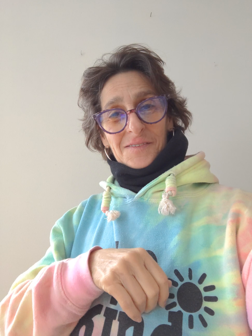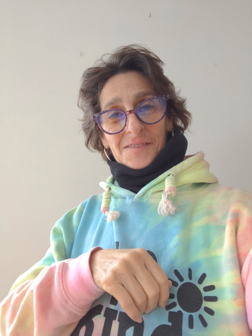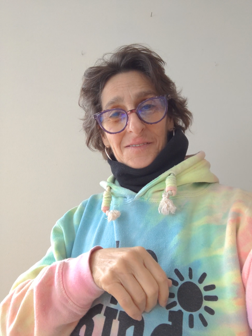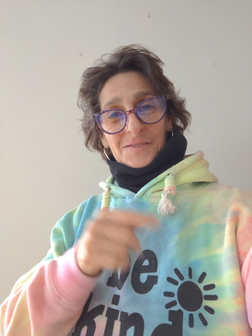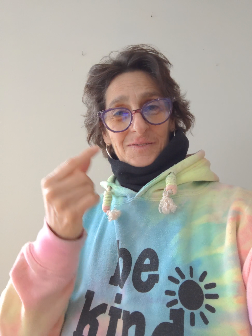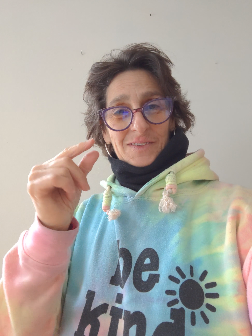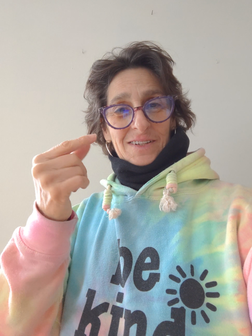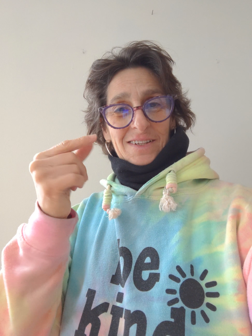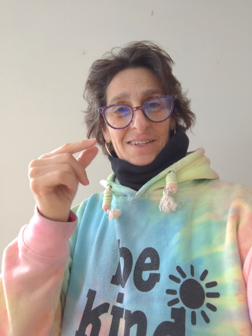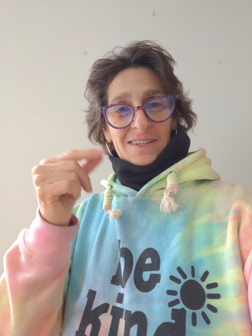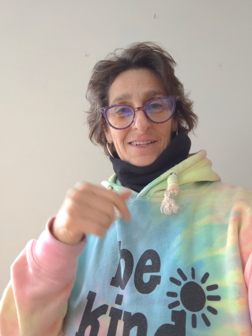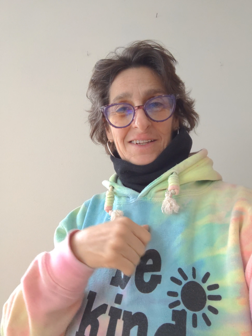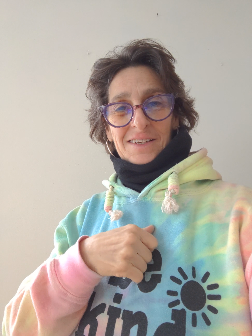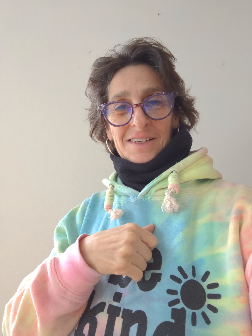green